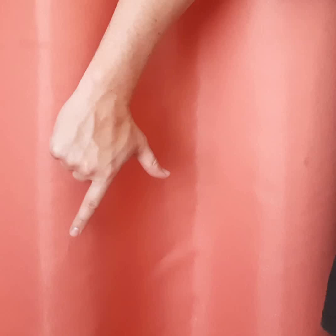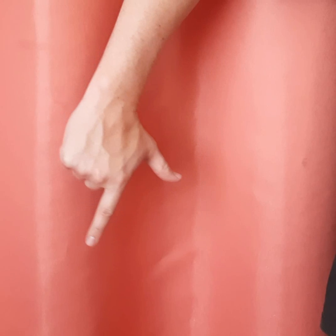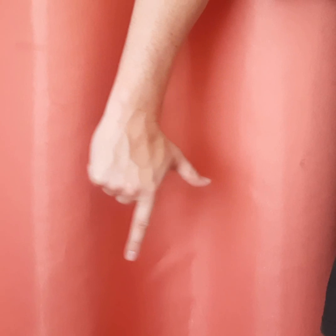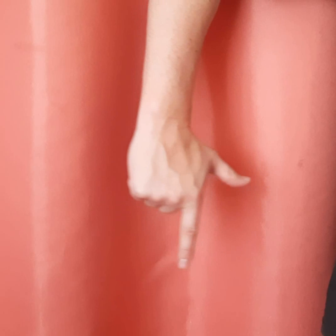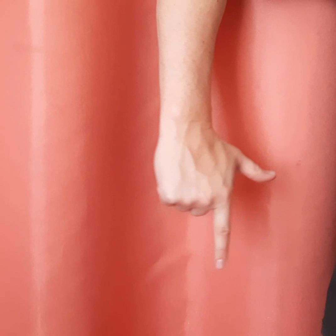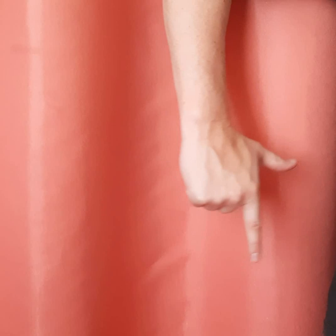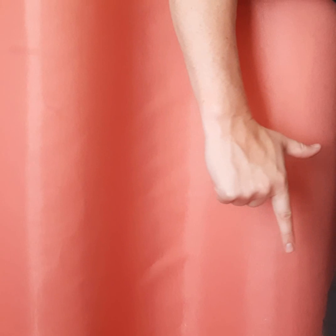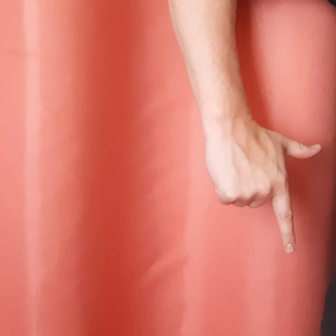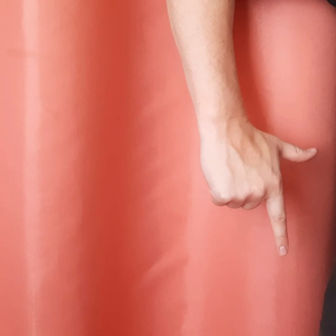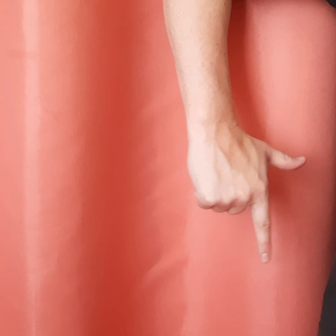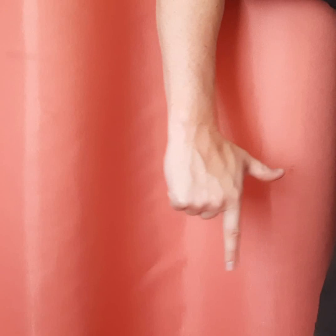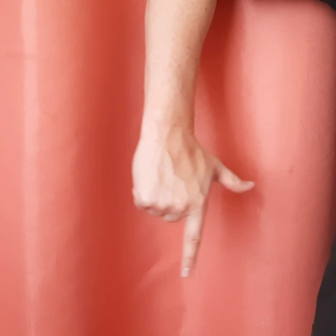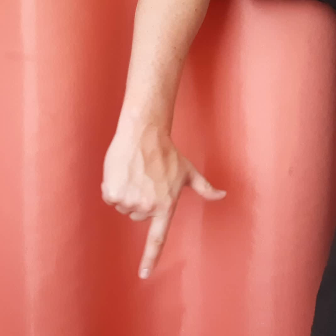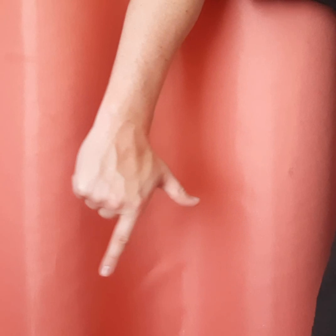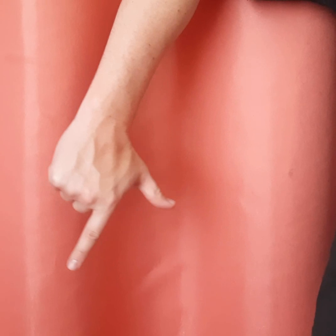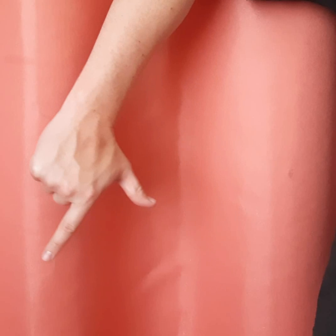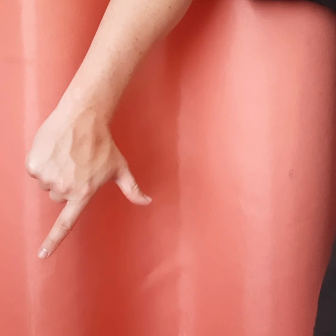Ґ